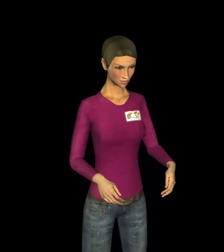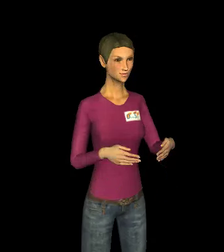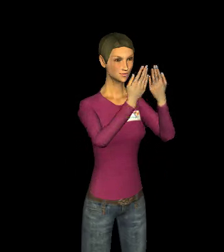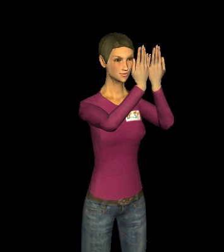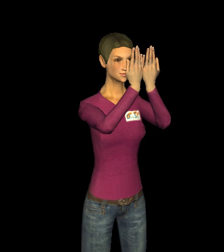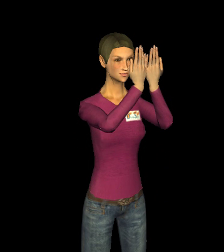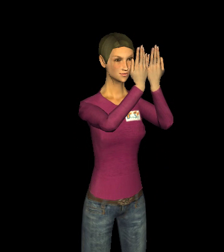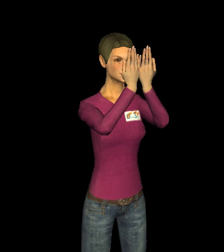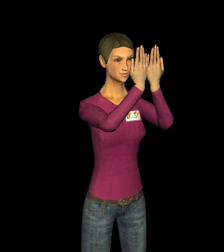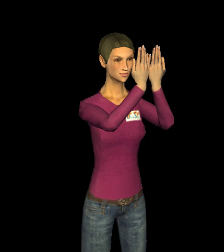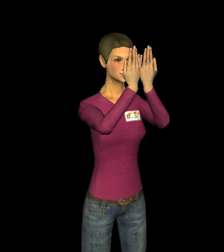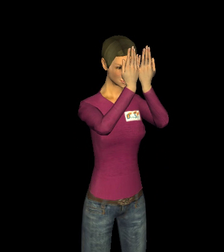يدرس